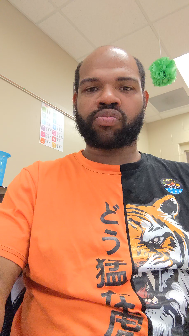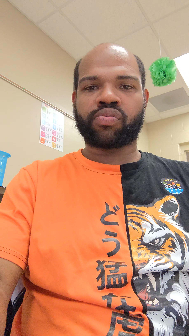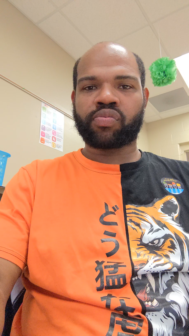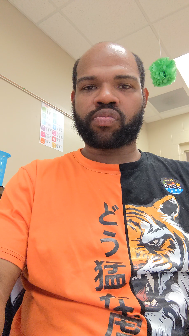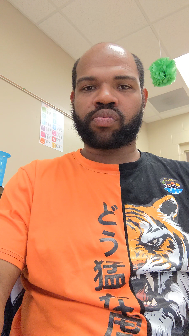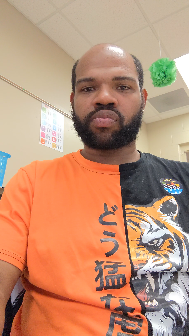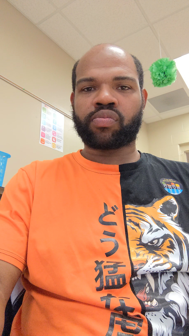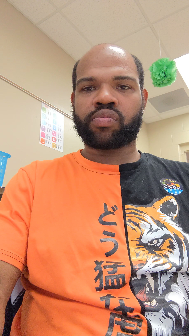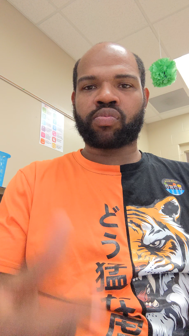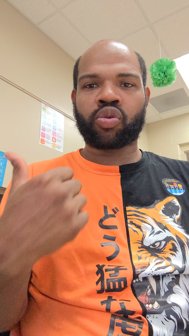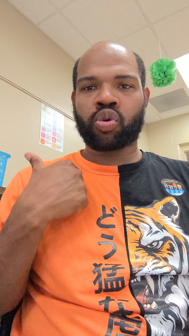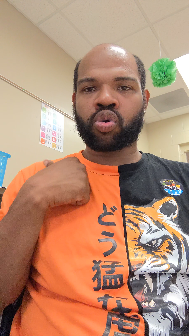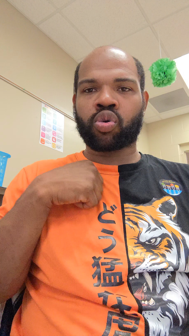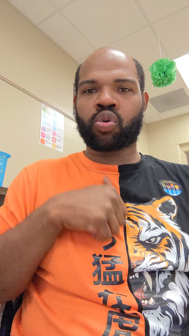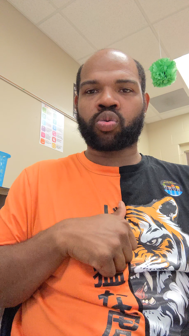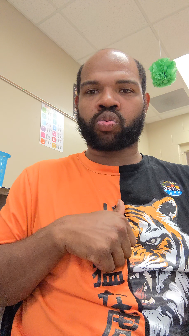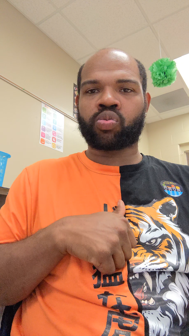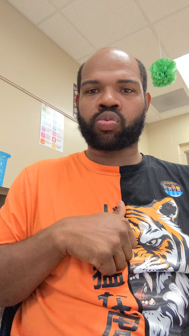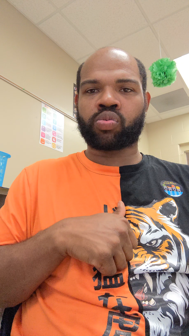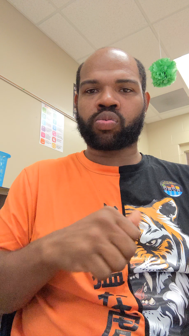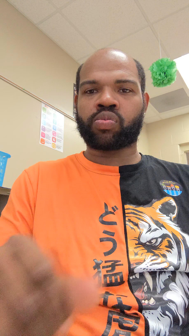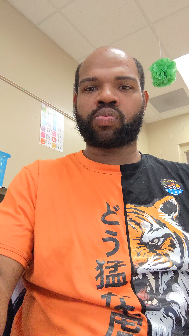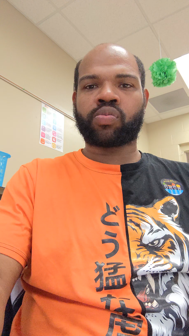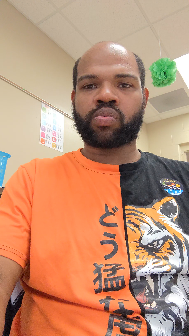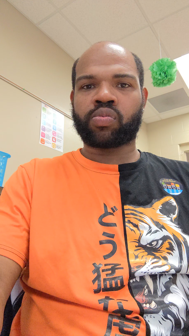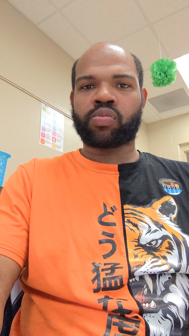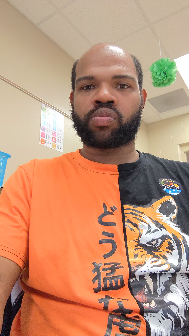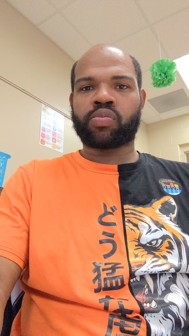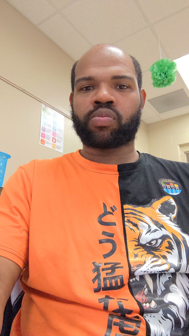coats